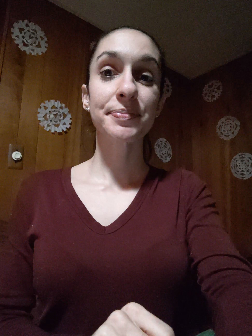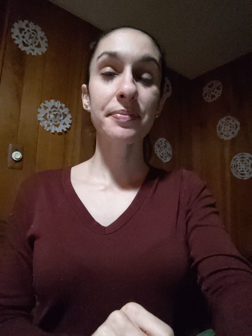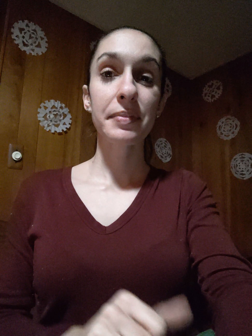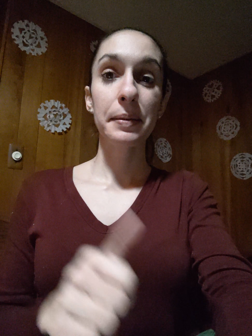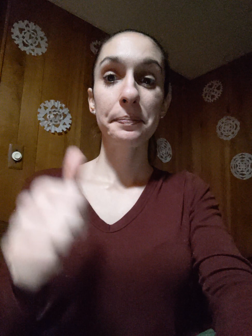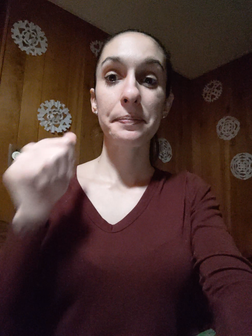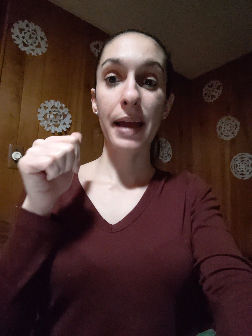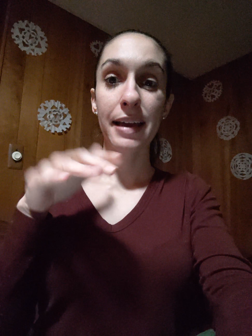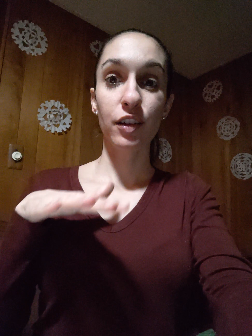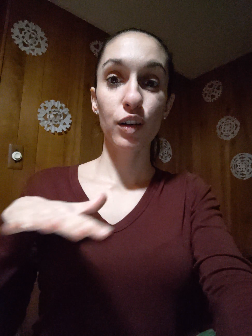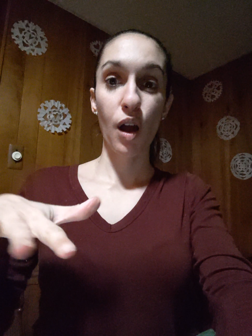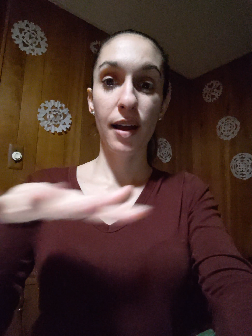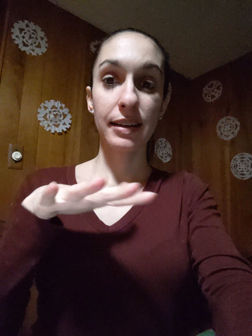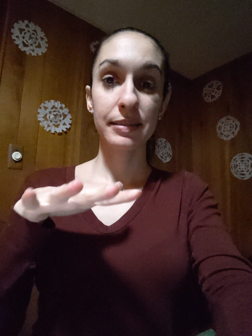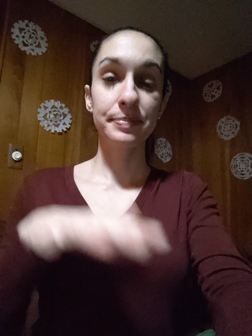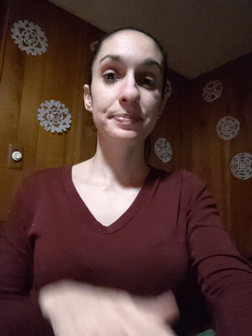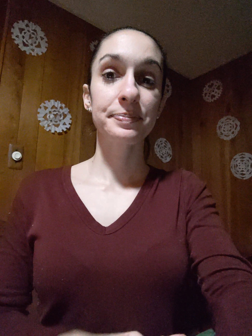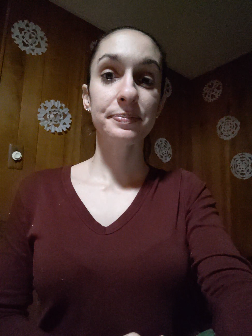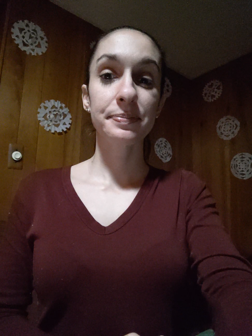backyard